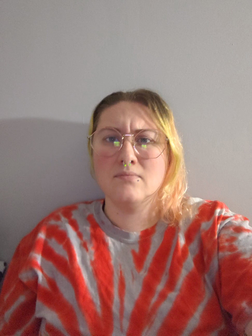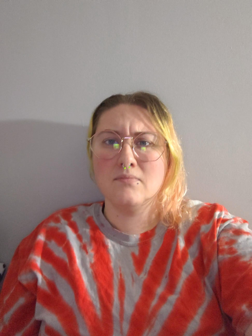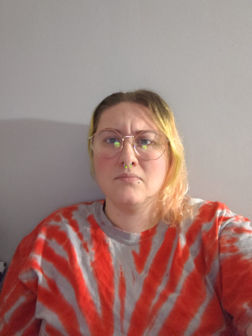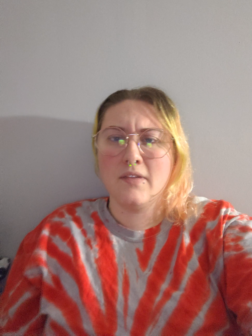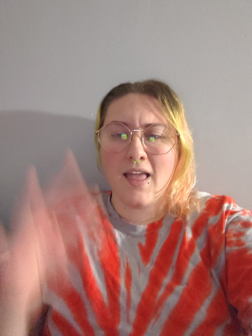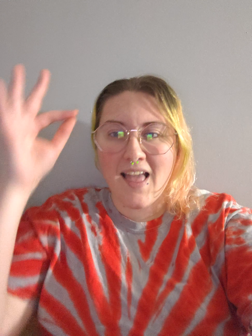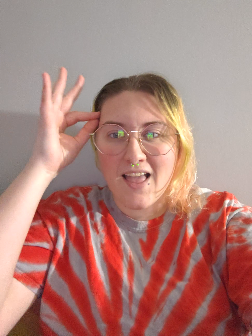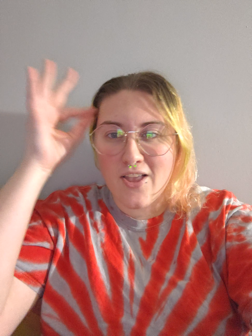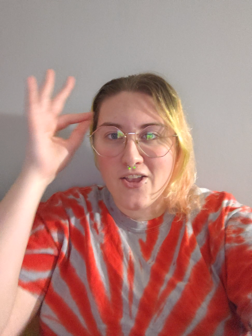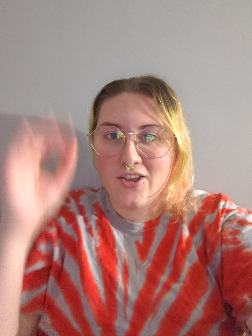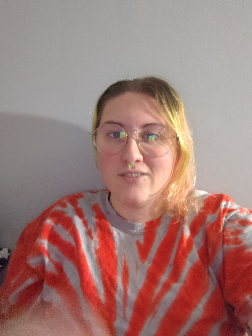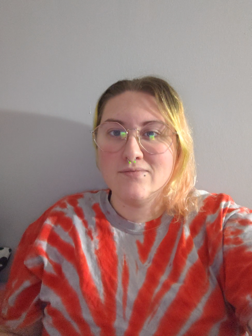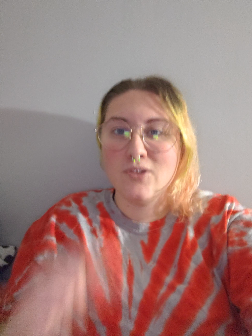hair